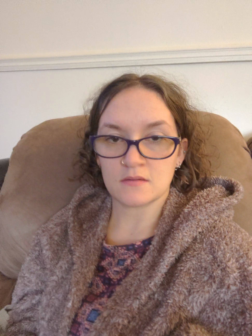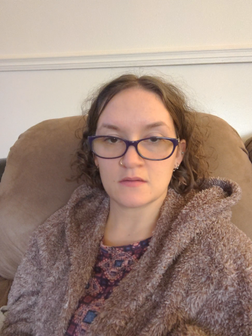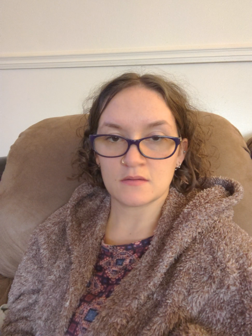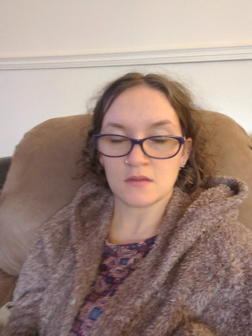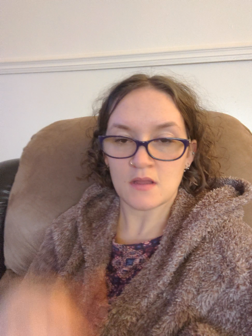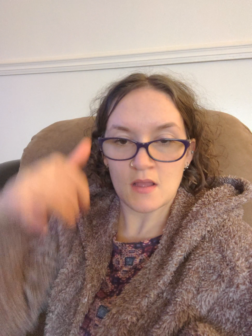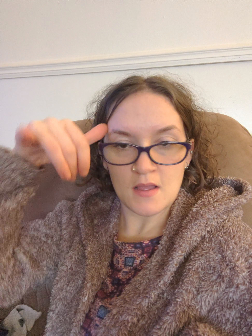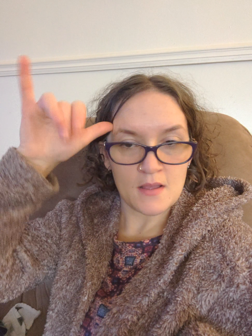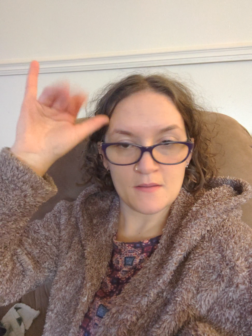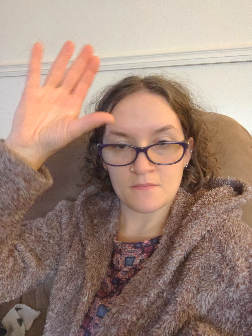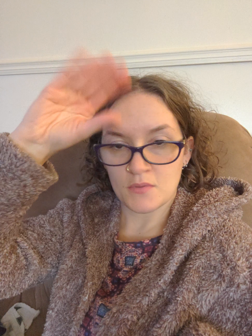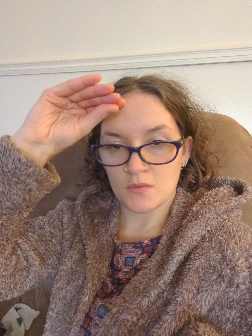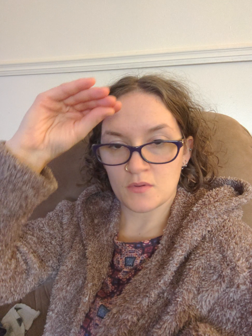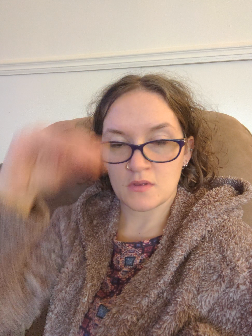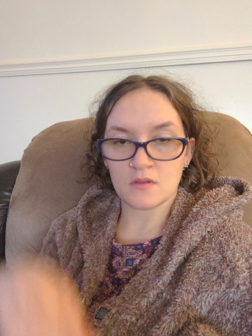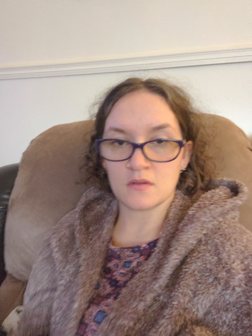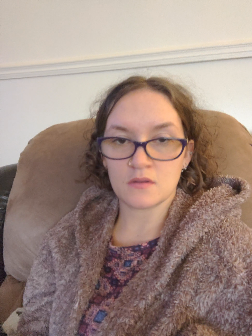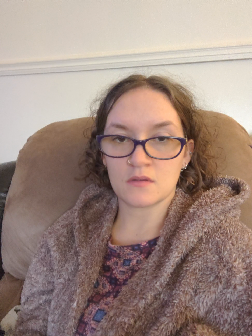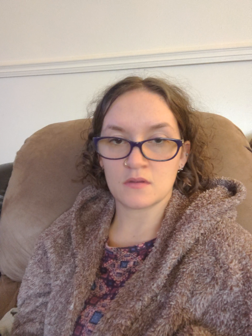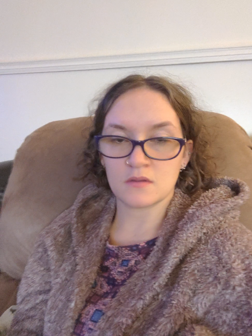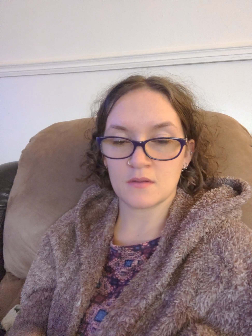cowboy